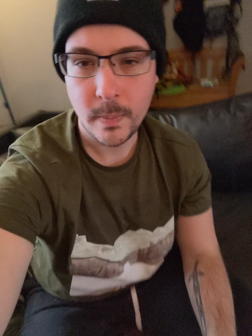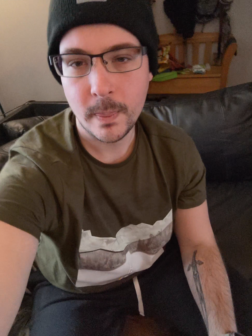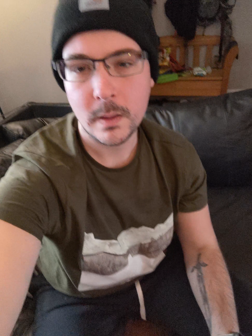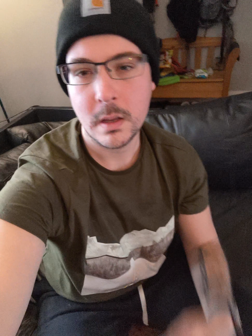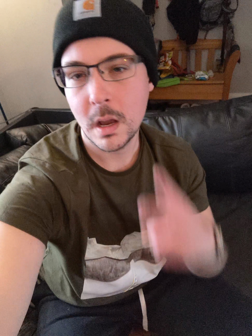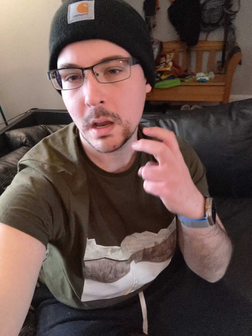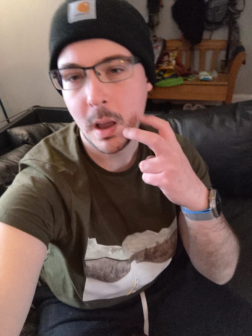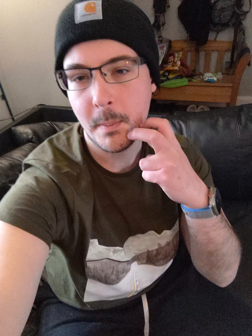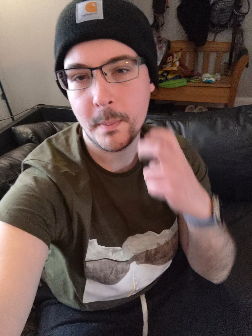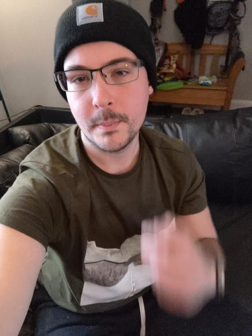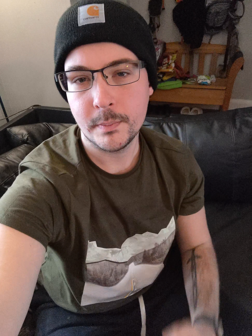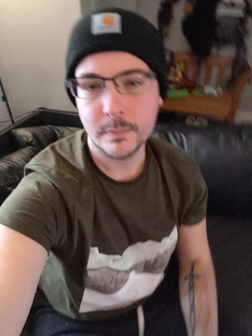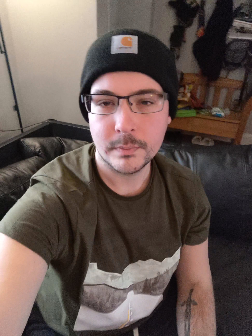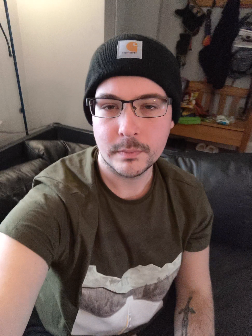gum